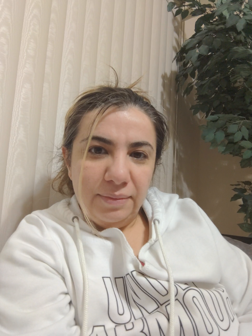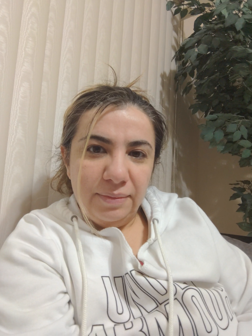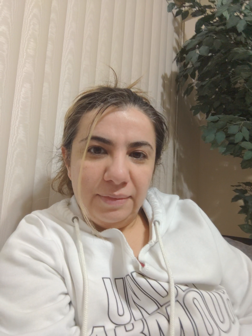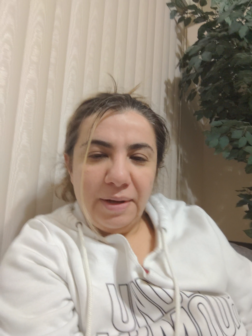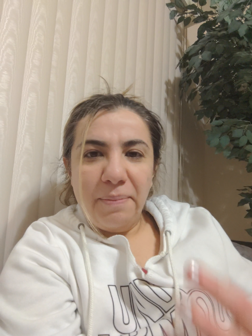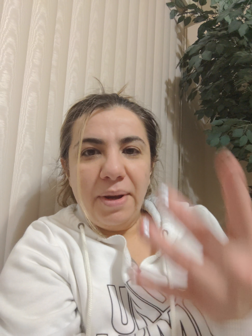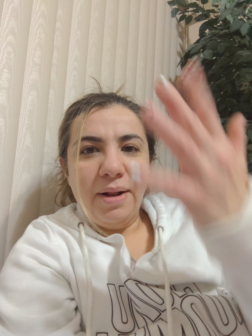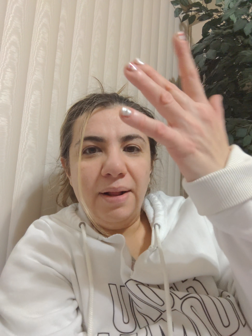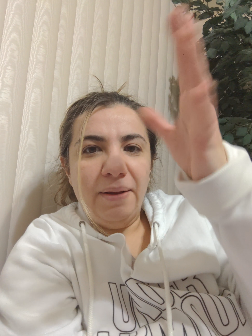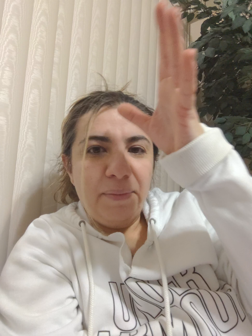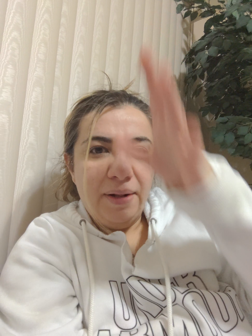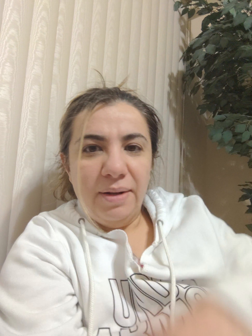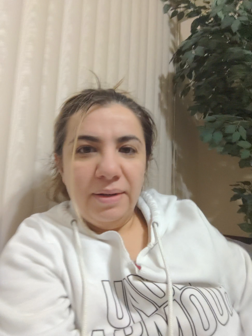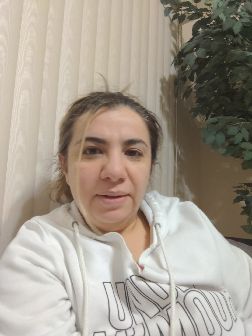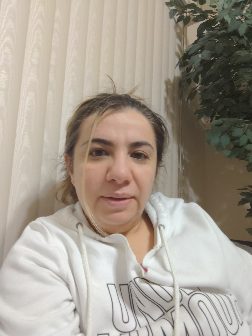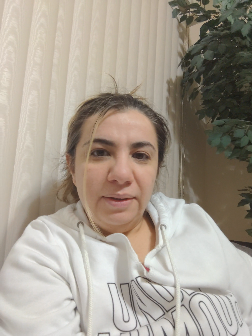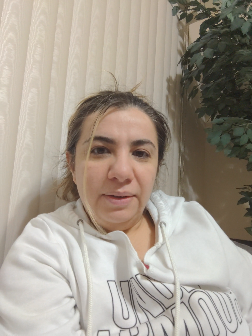fireman